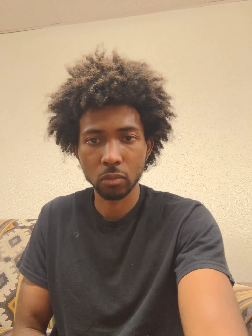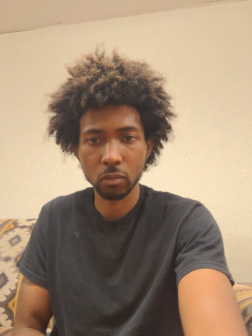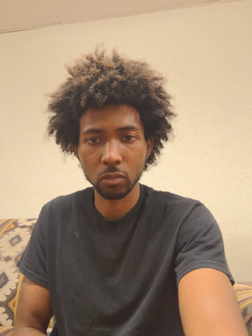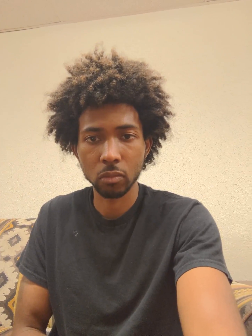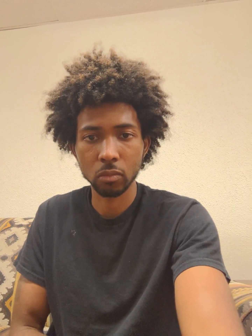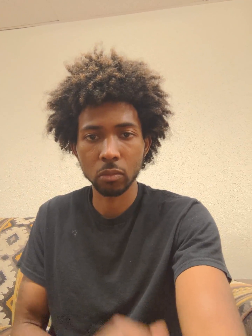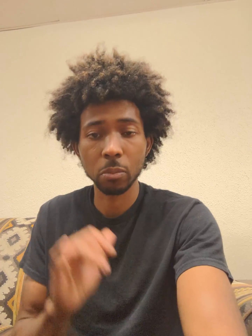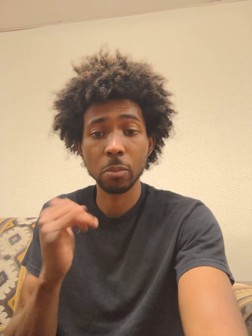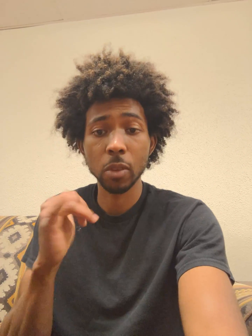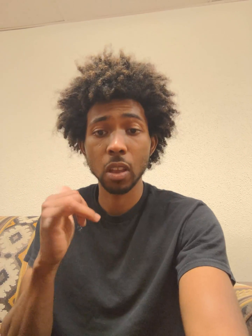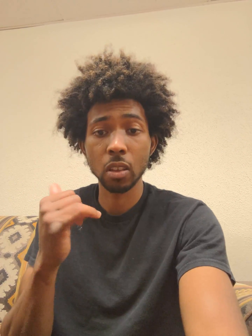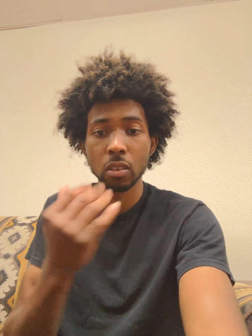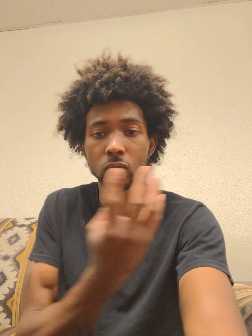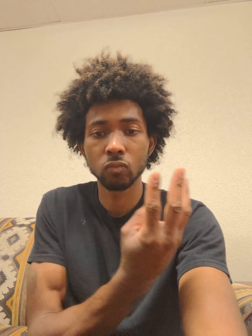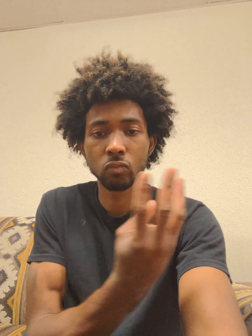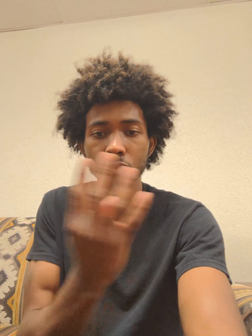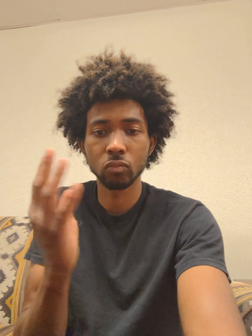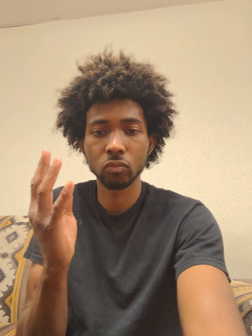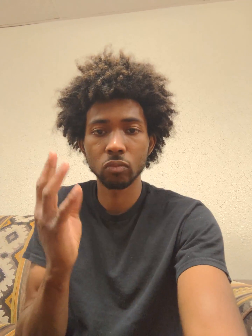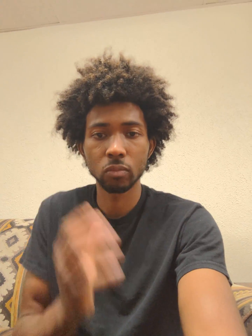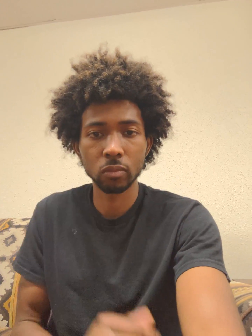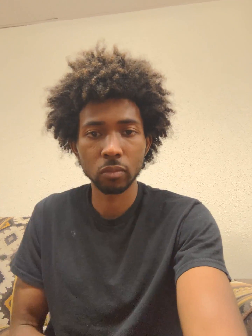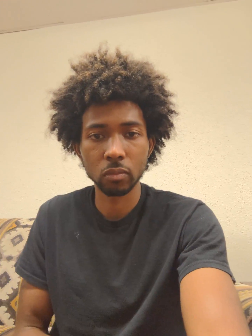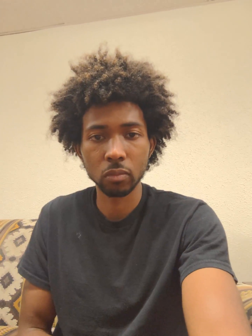playpen